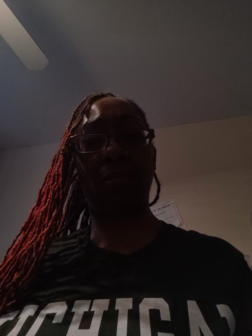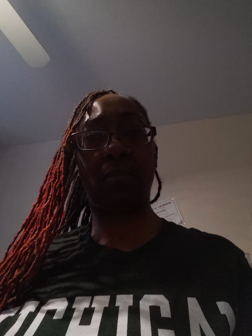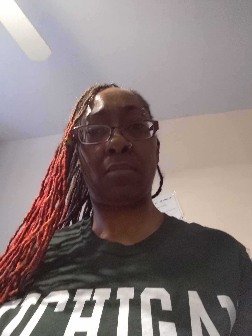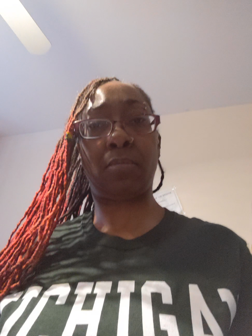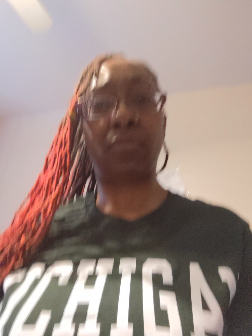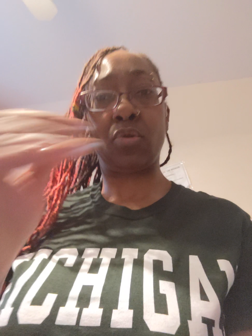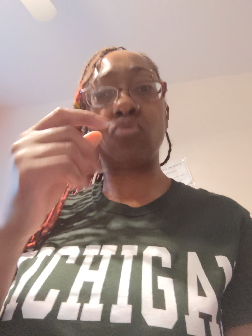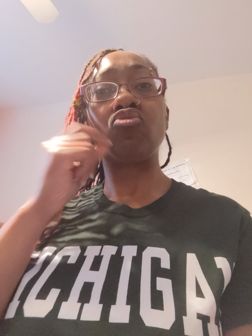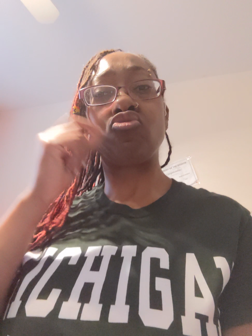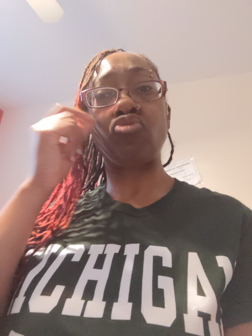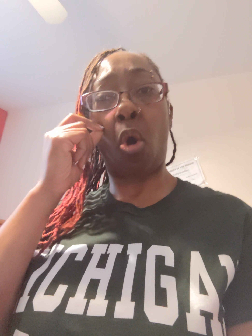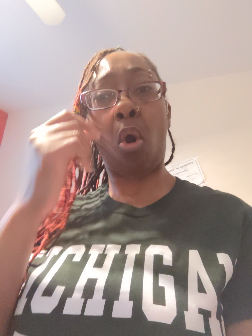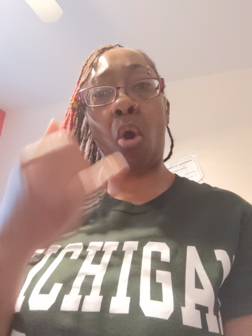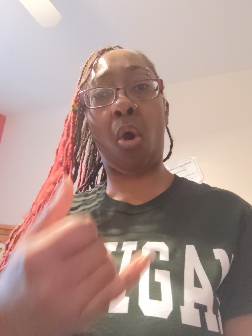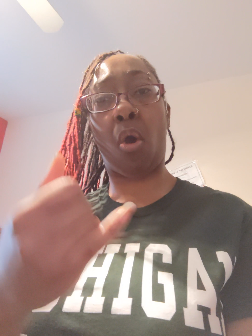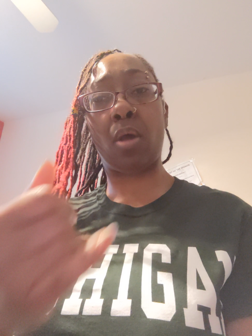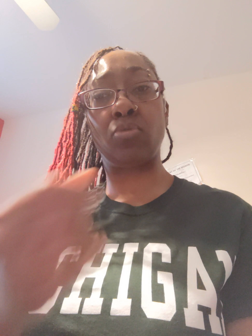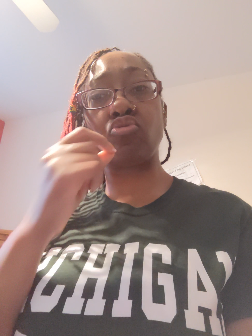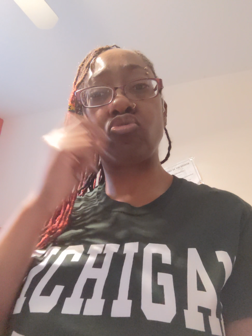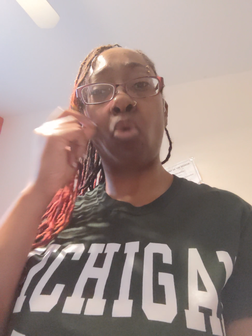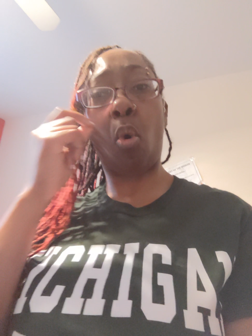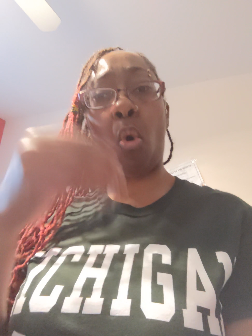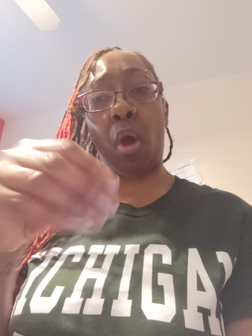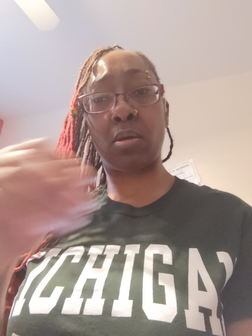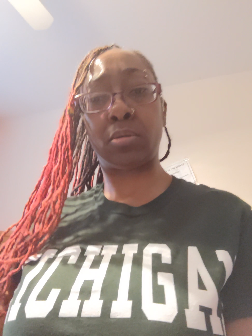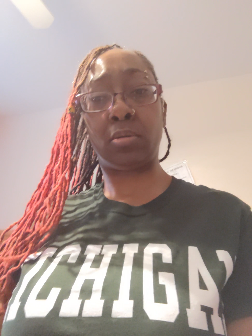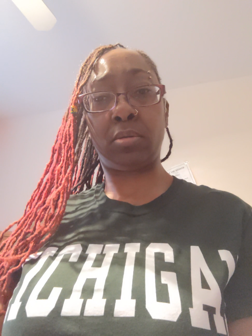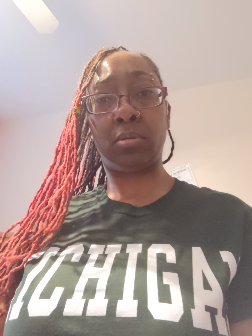store